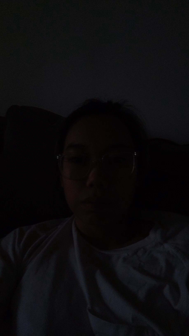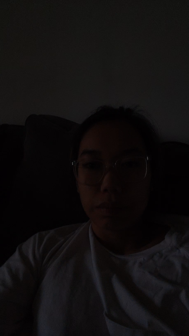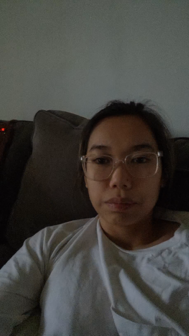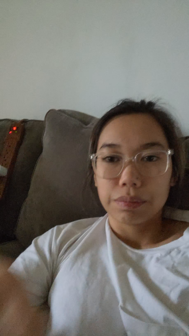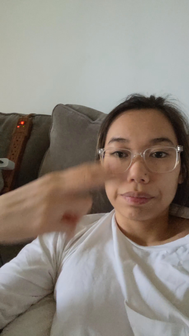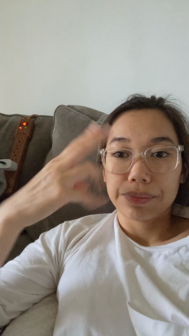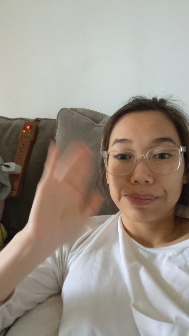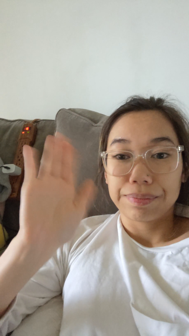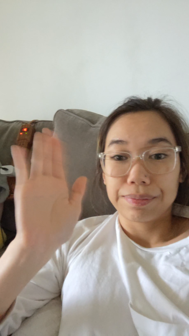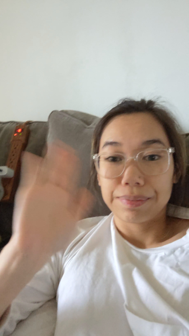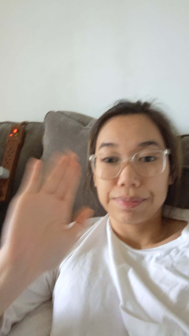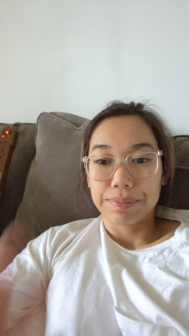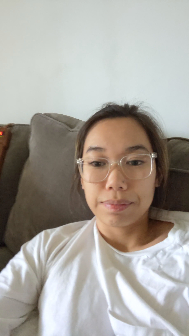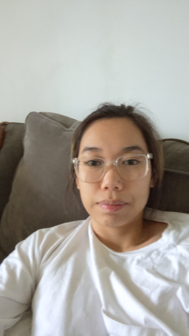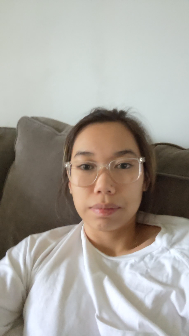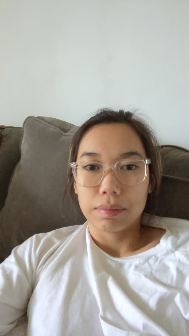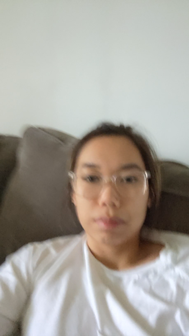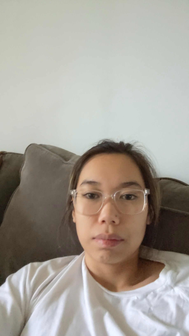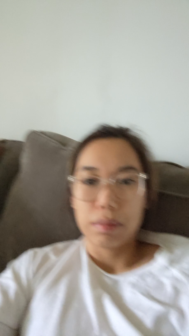hi